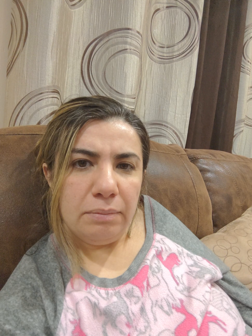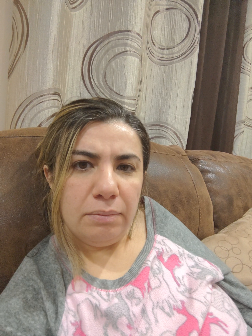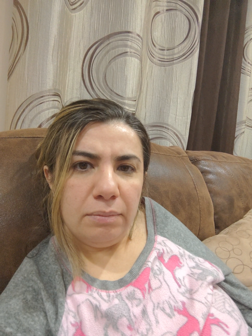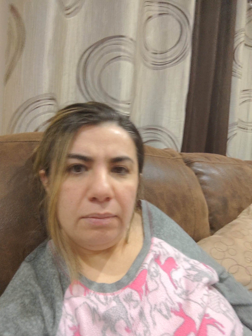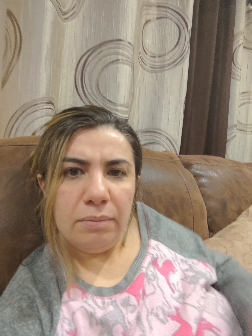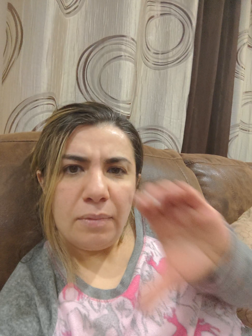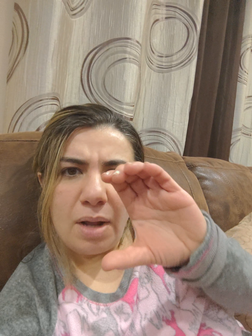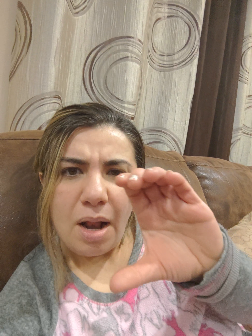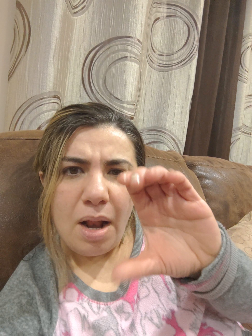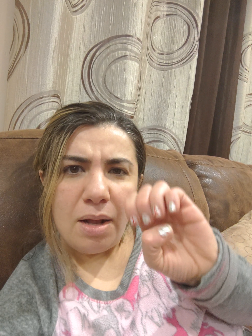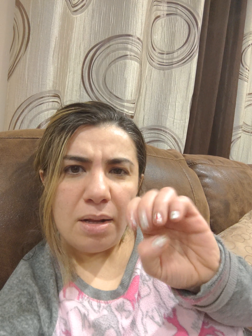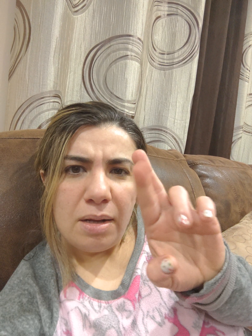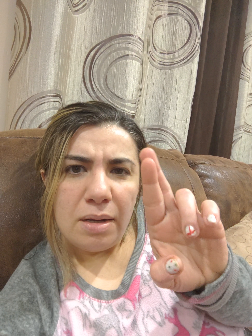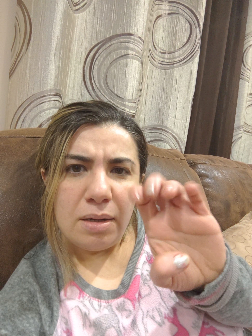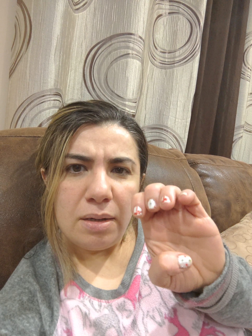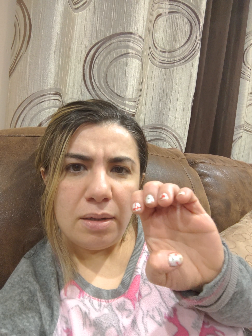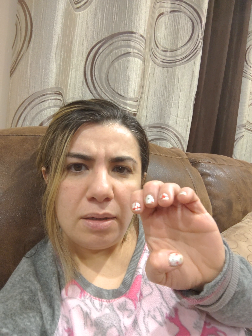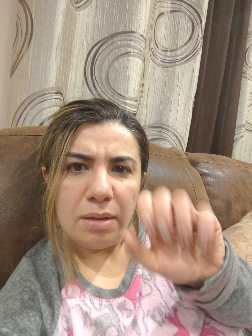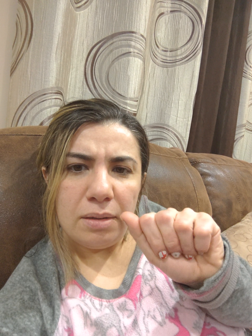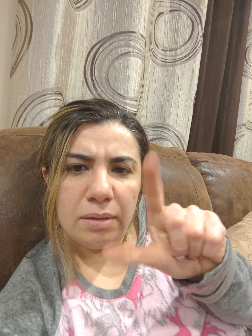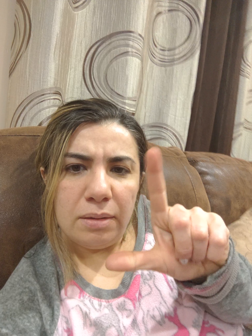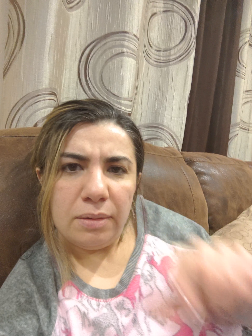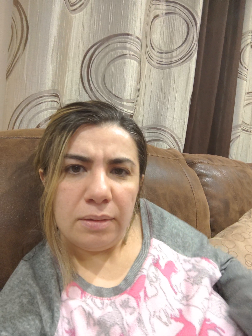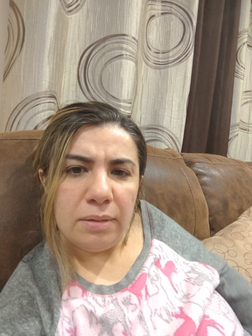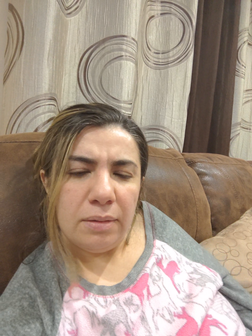cereal